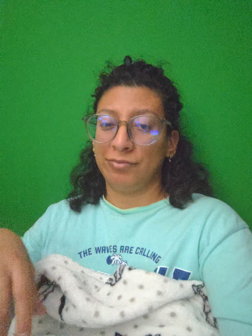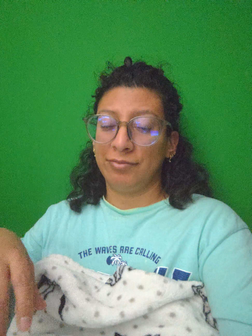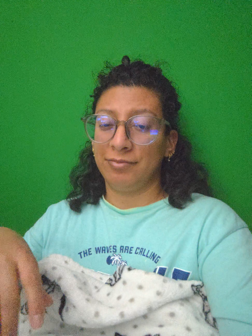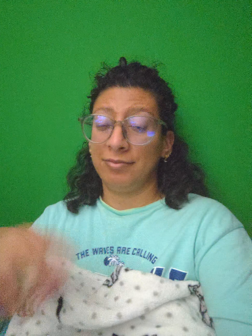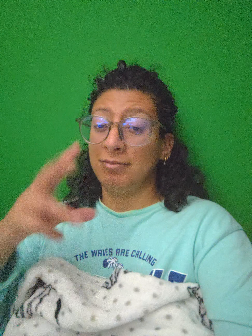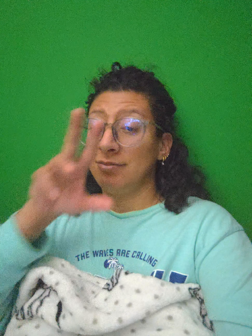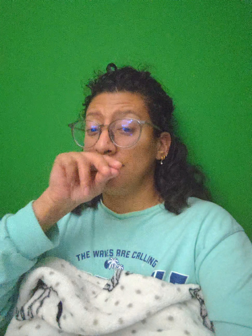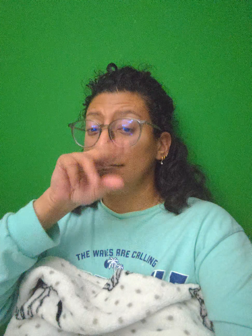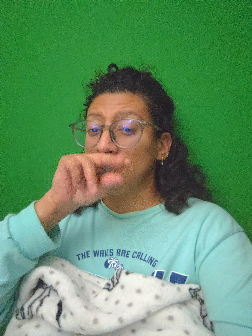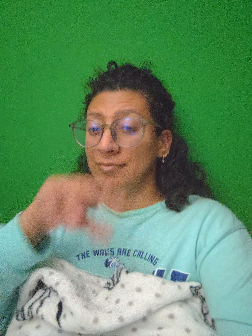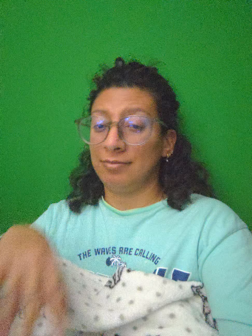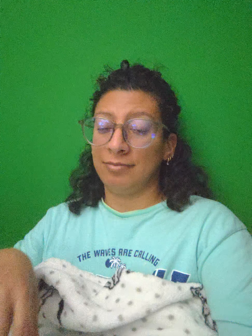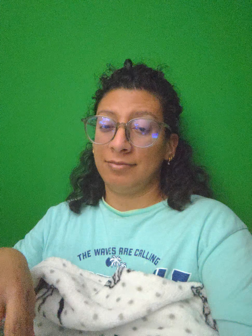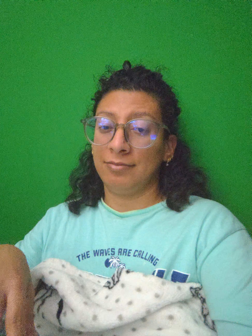goose